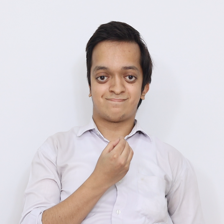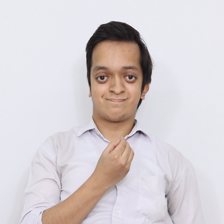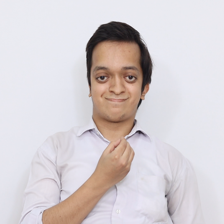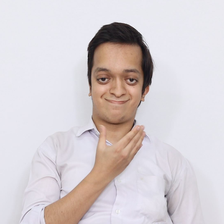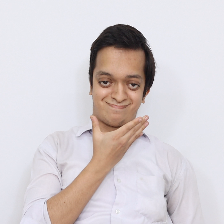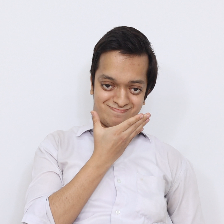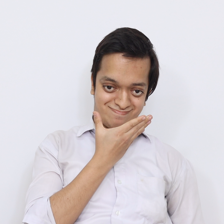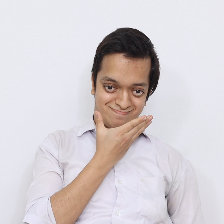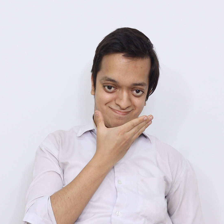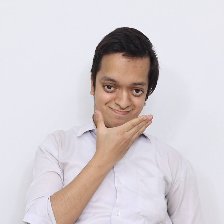glad